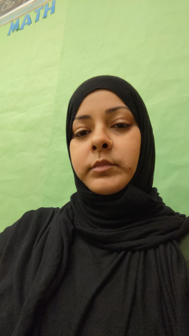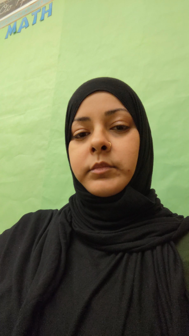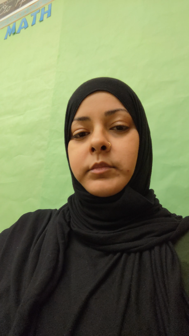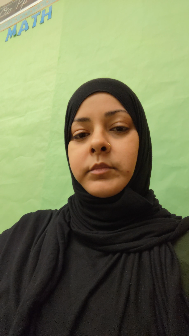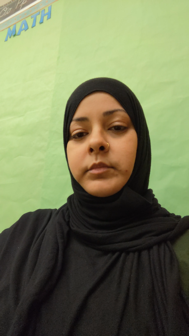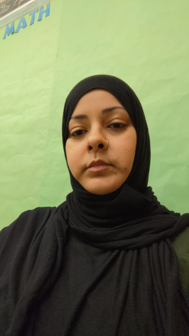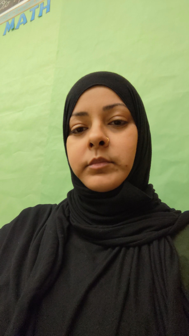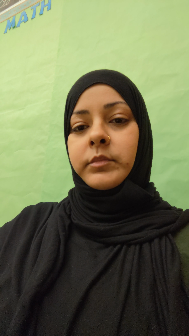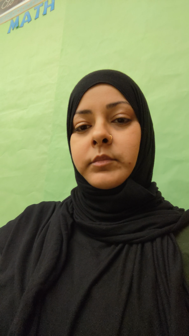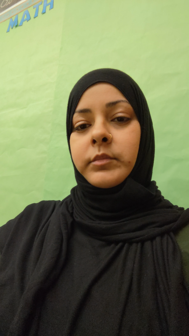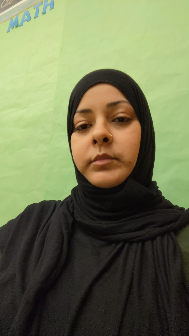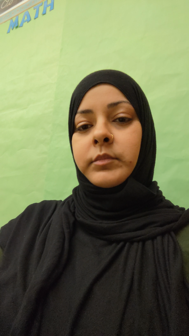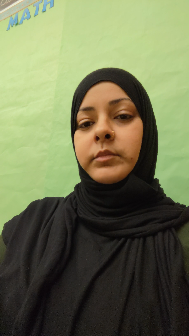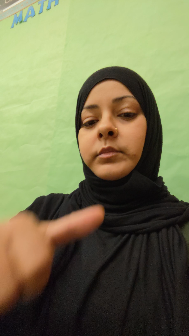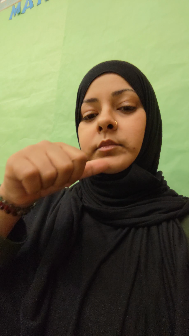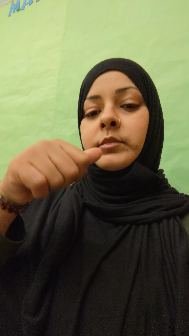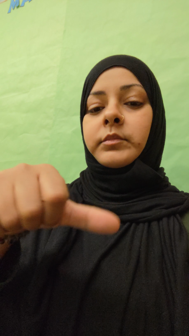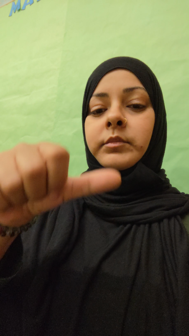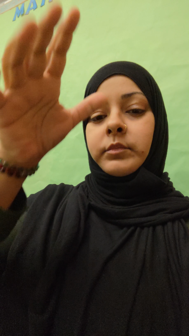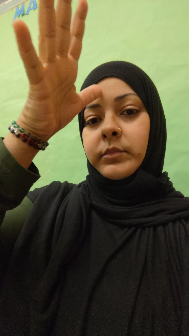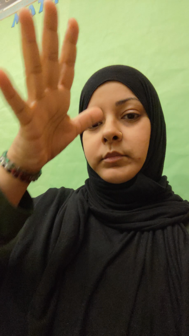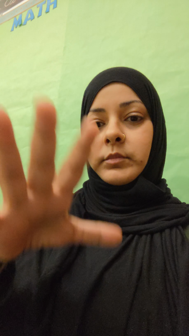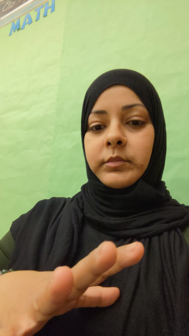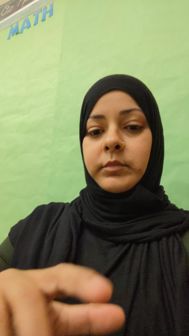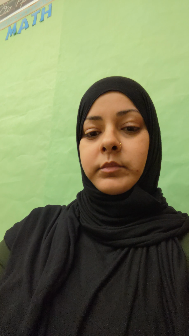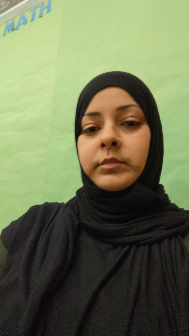mailman